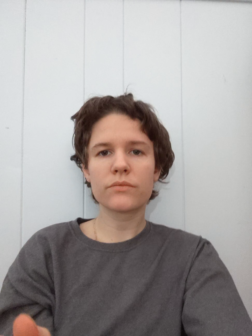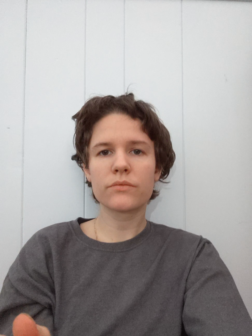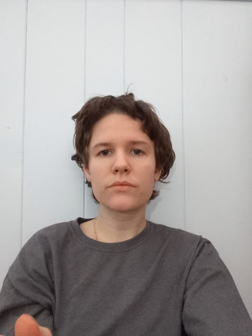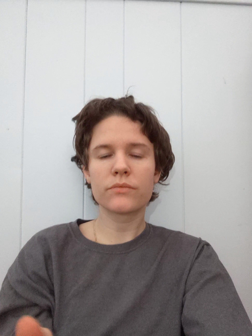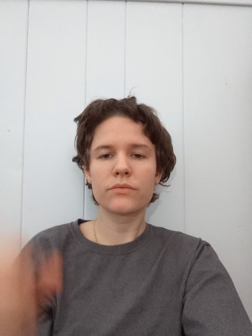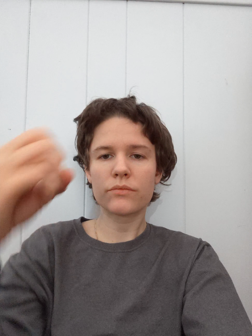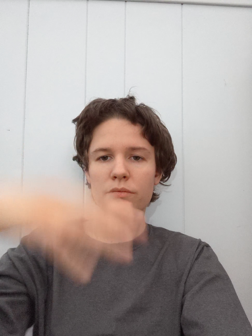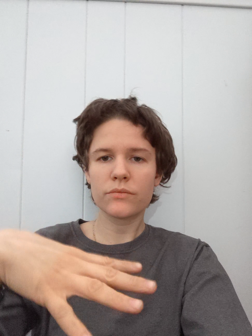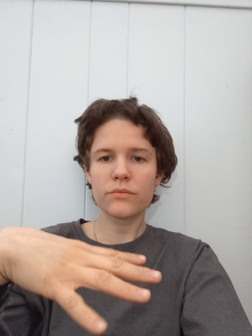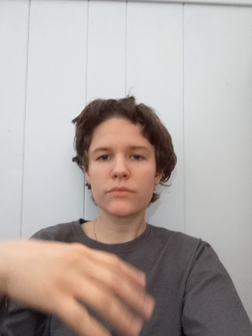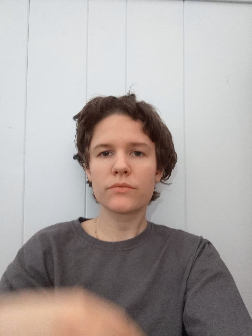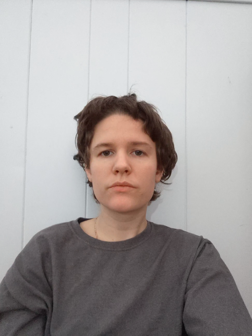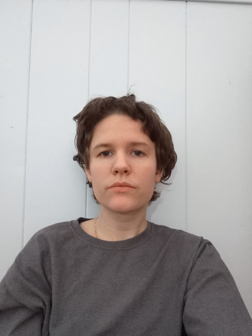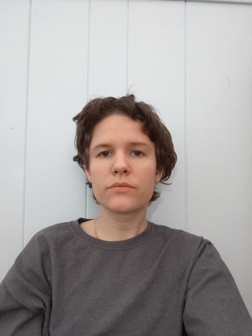drop